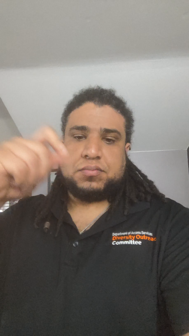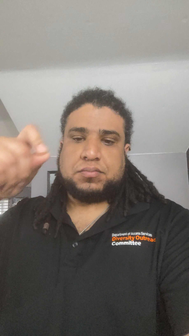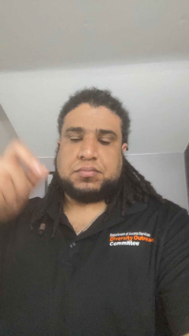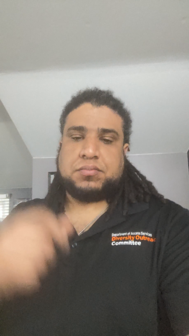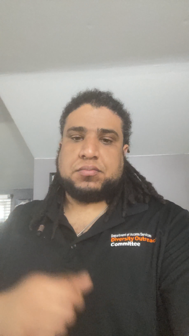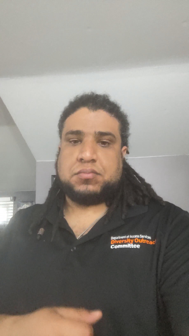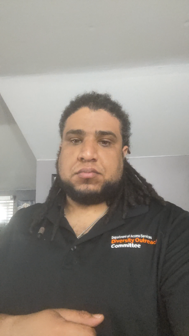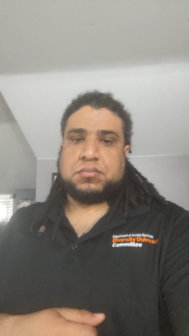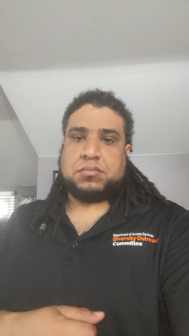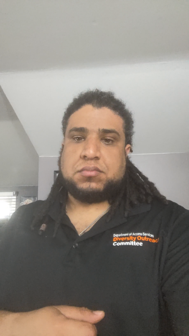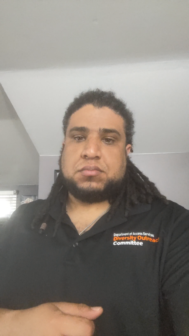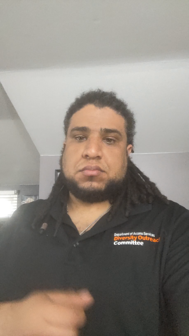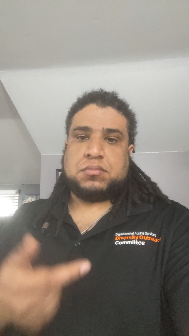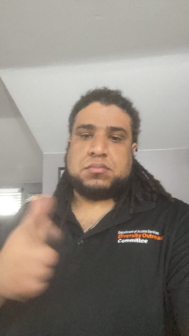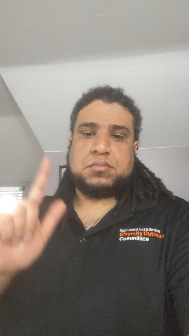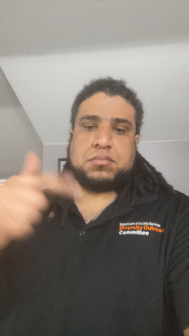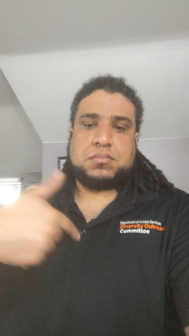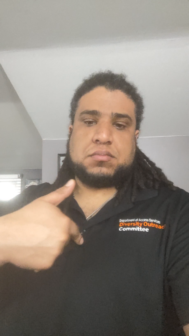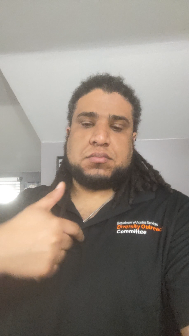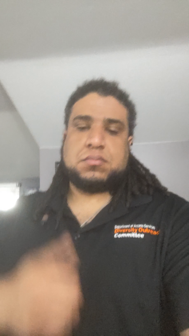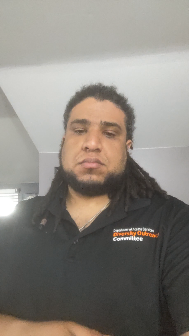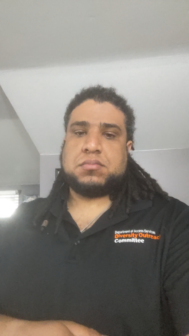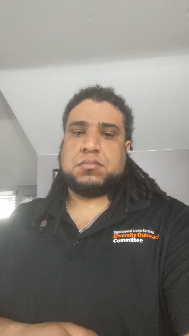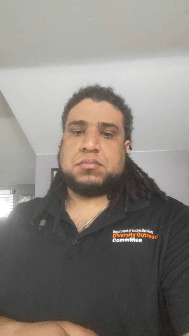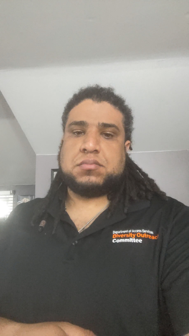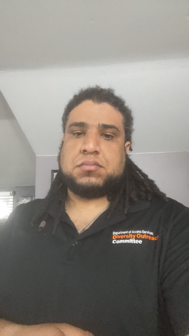let me